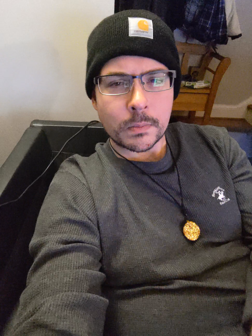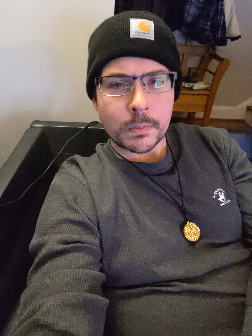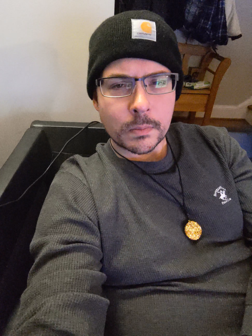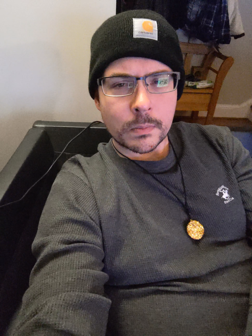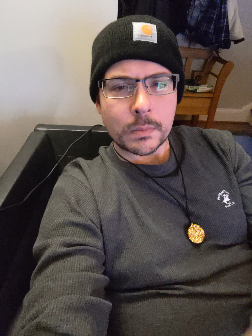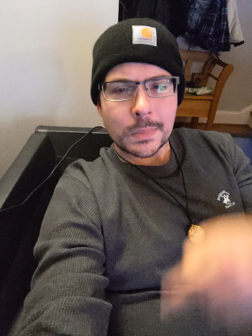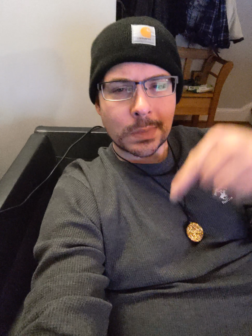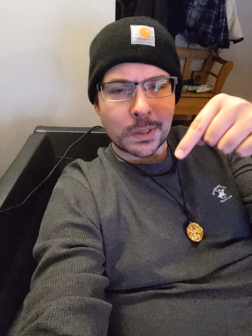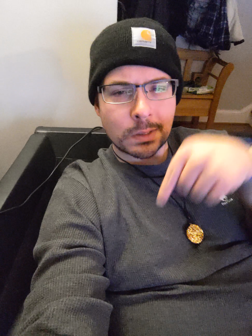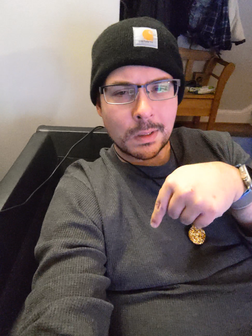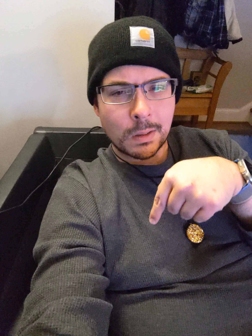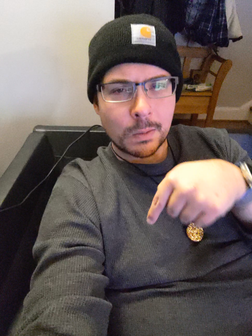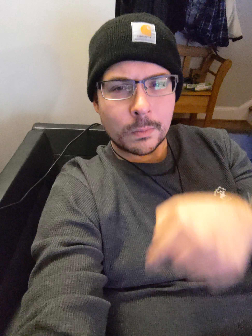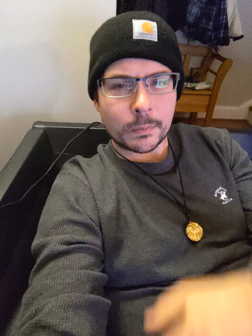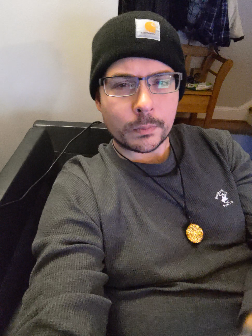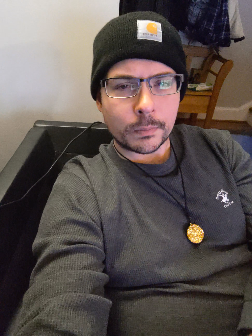down